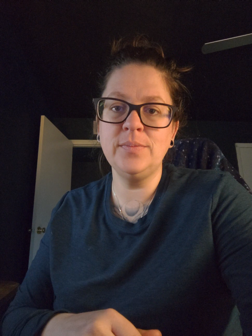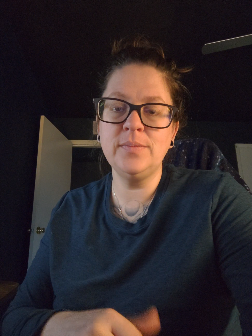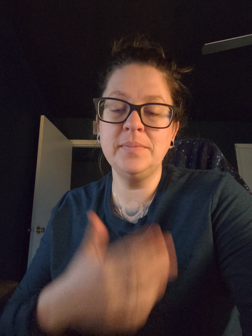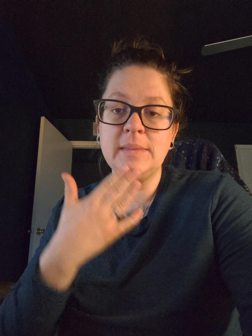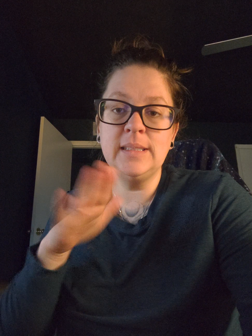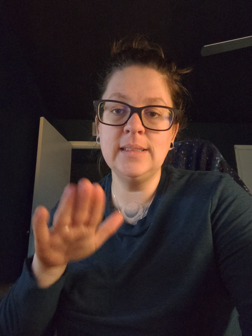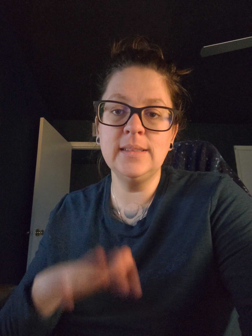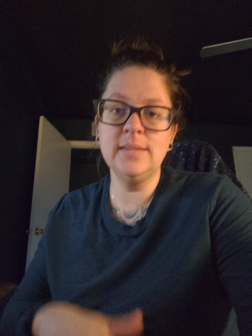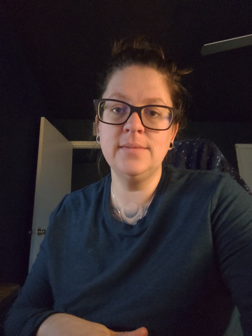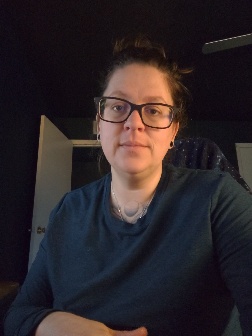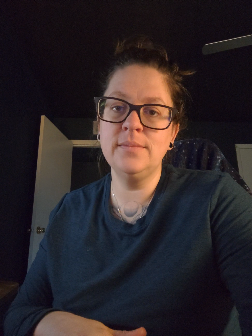bad